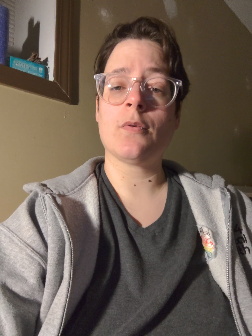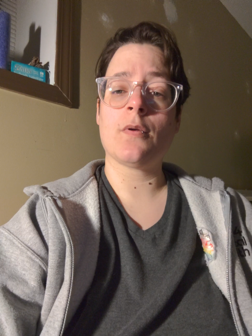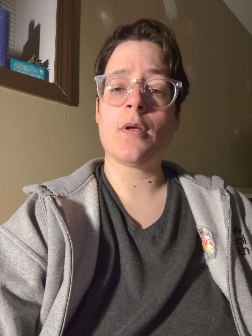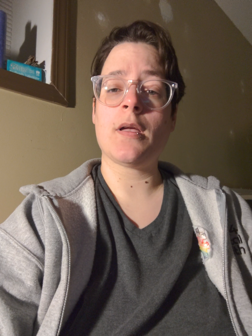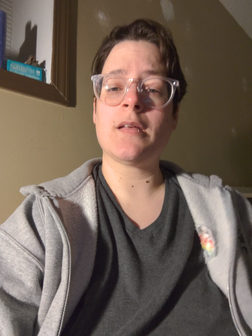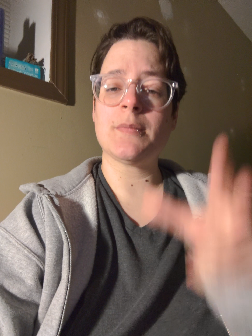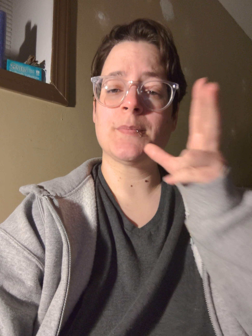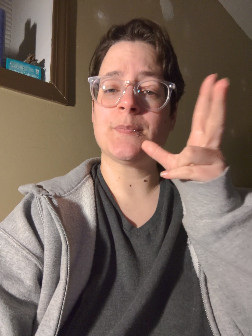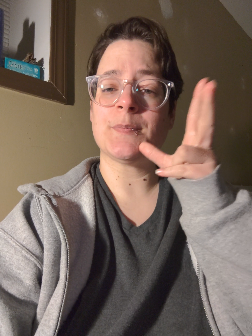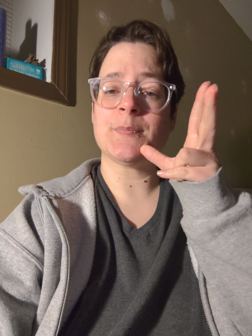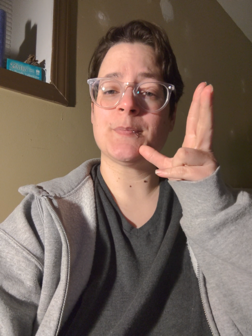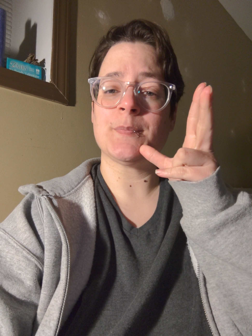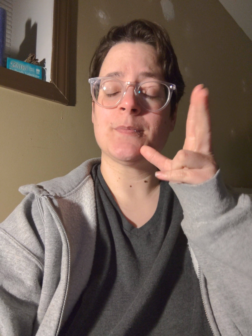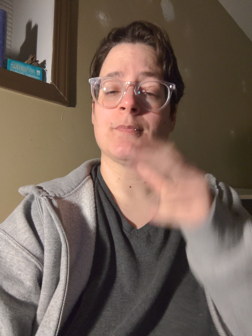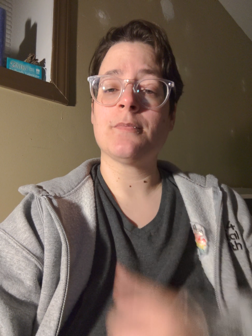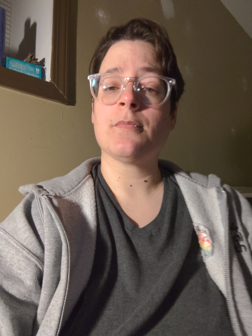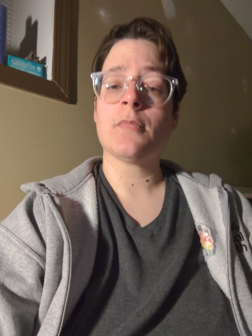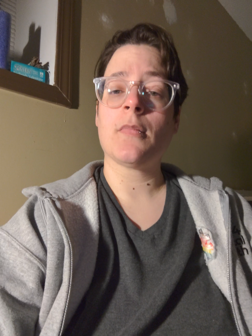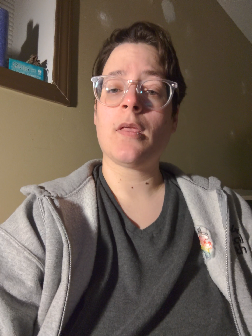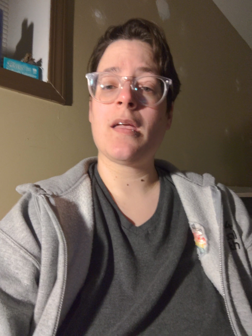hen